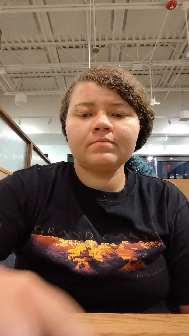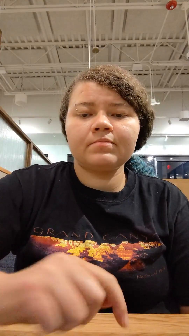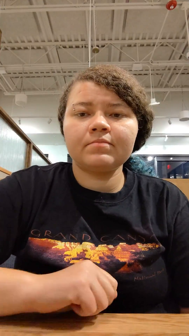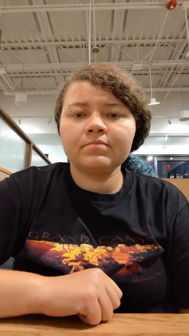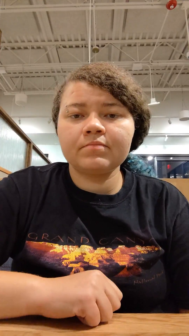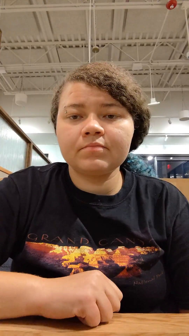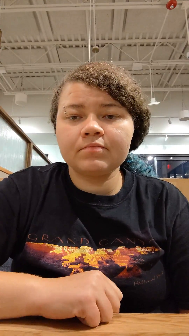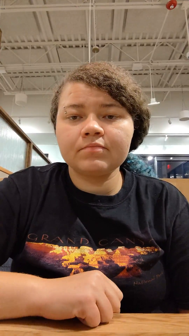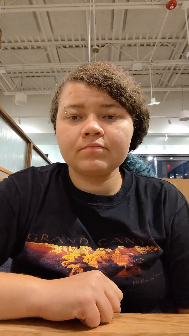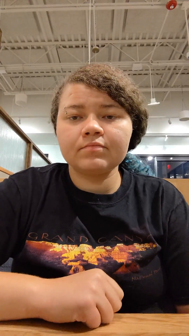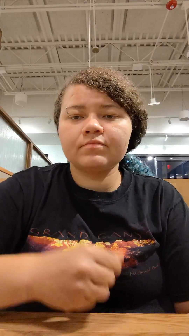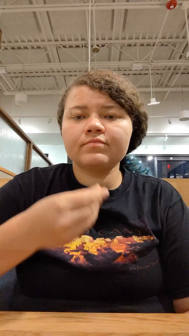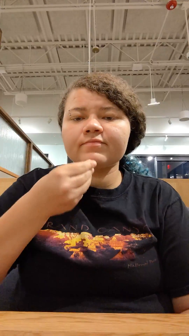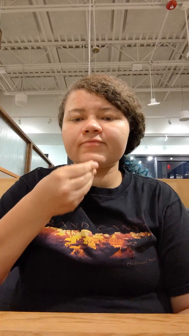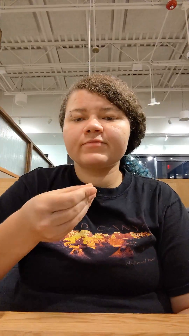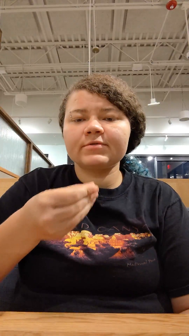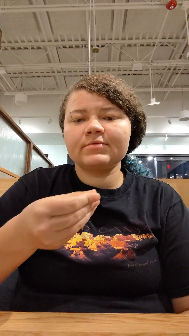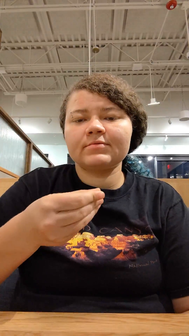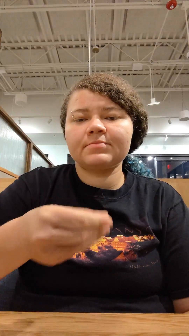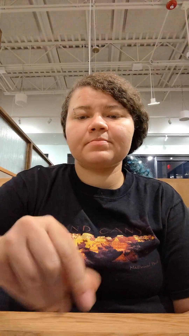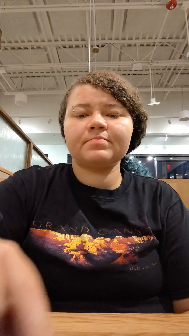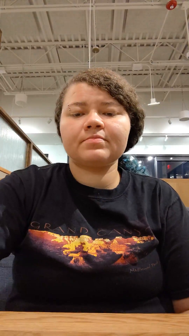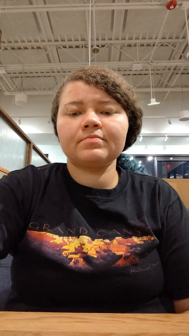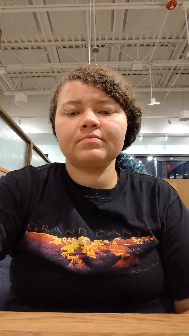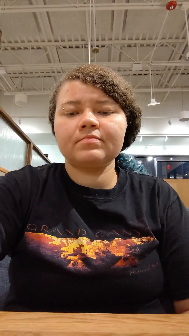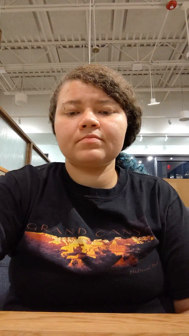feed